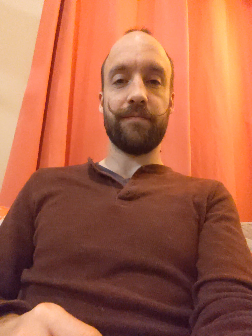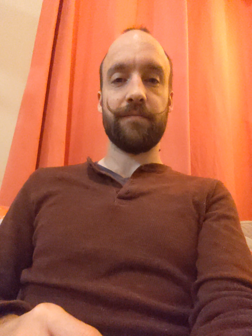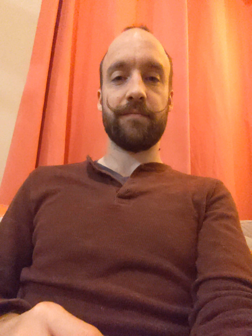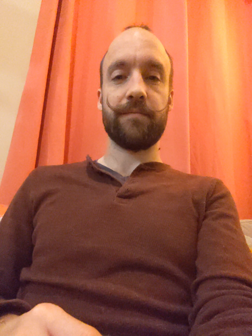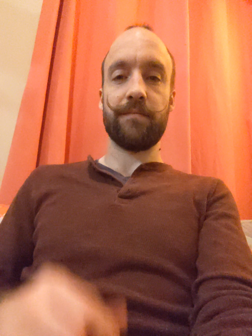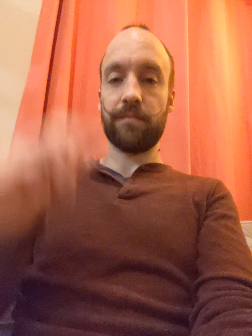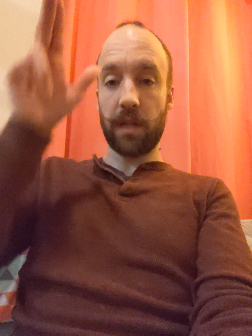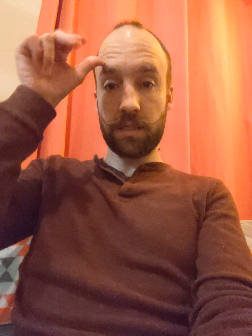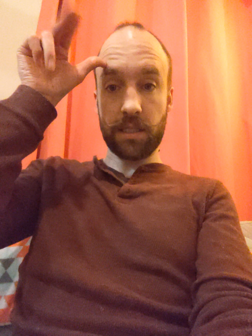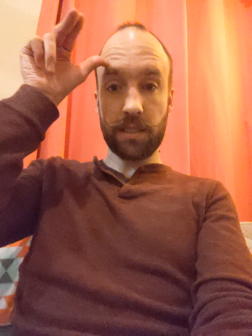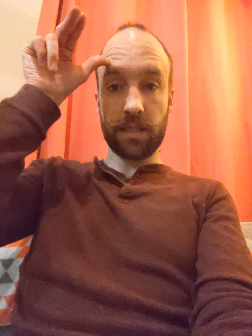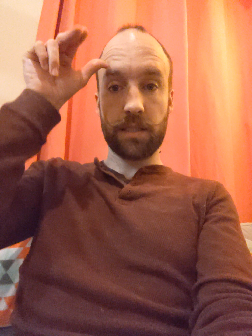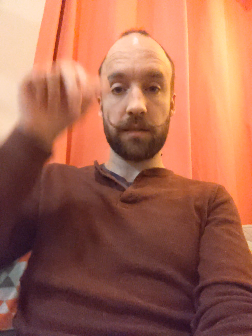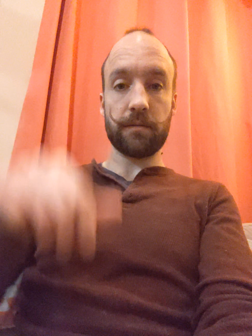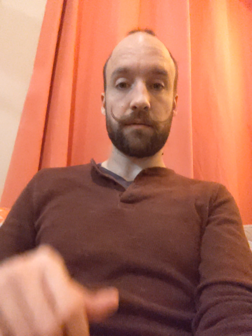horse